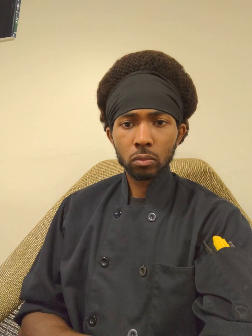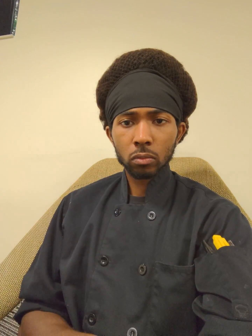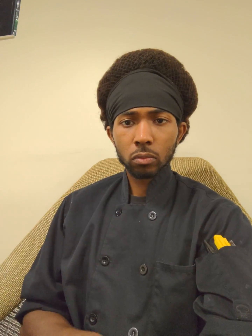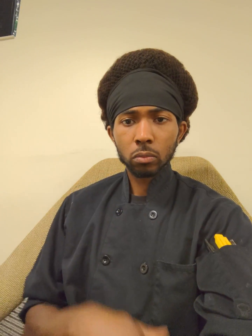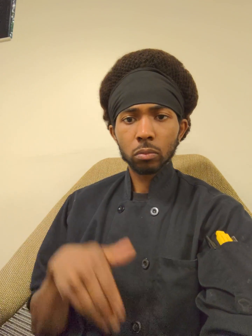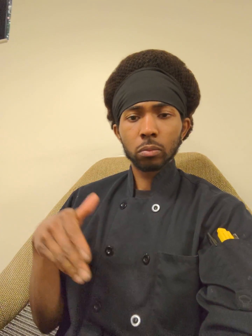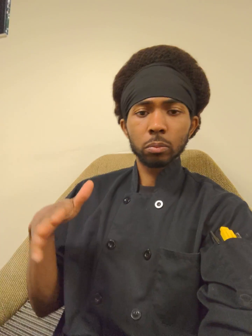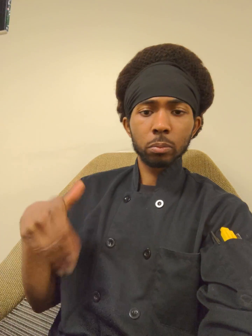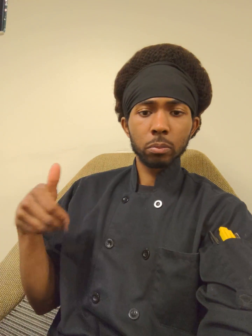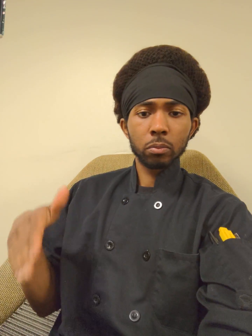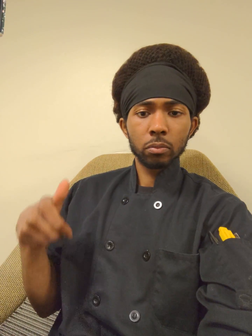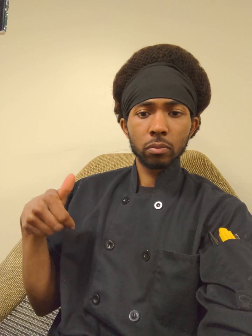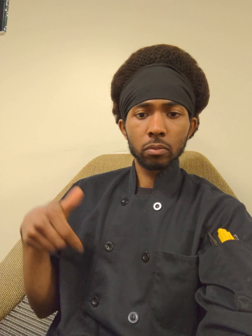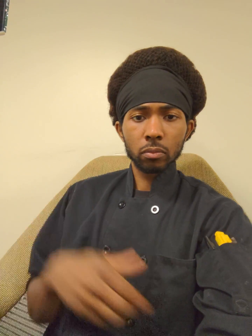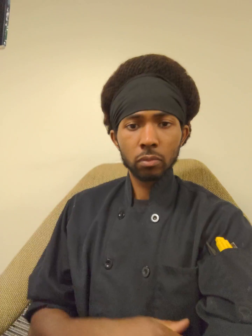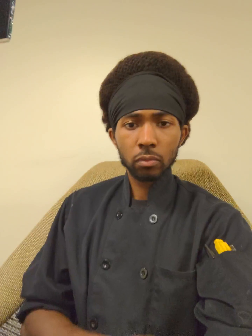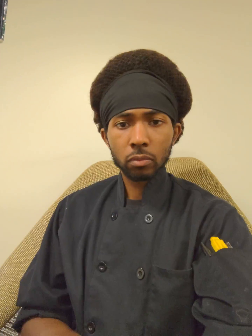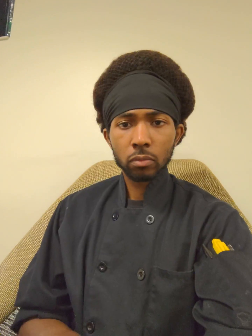pants